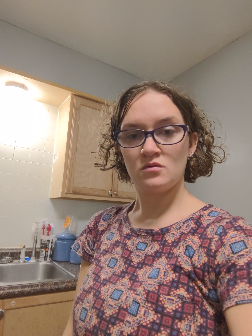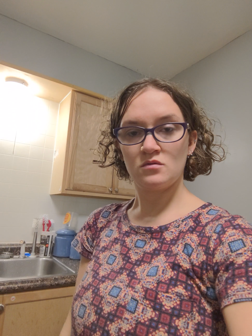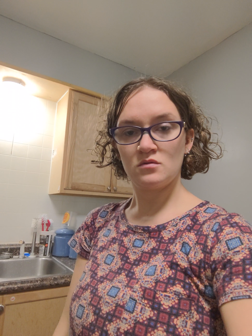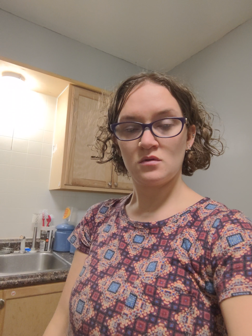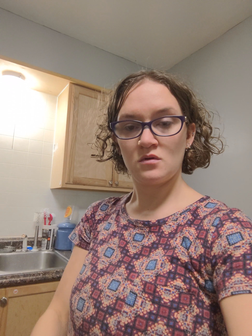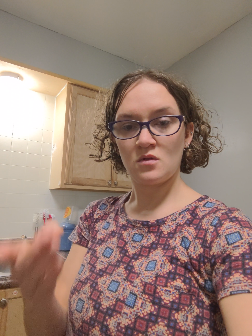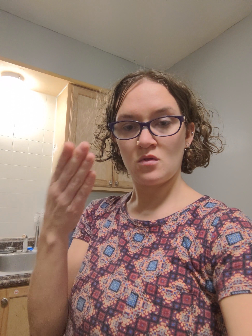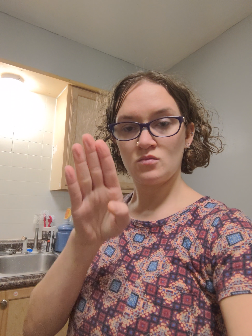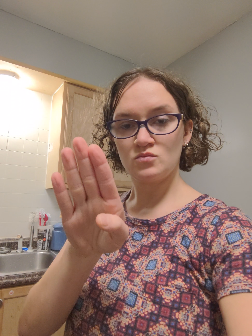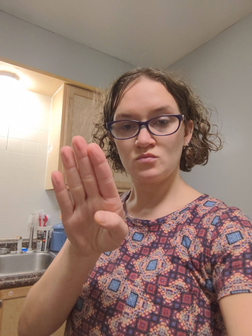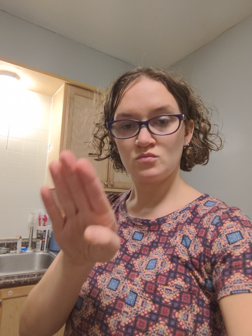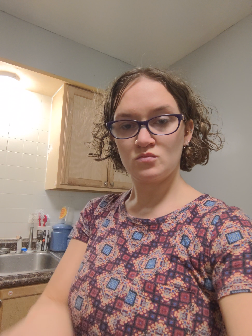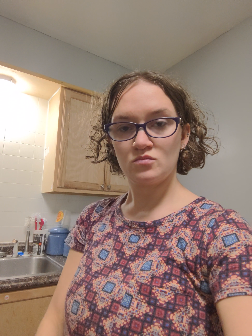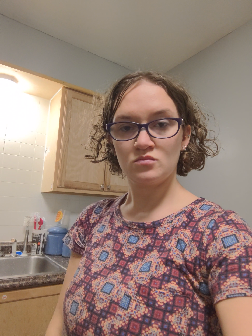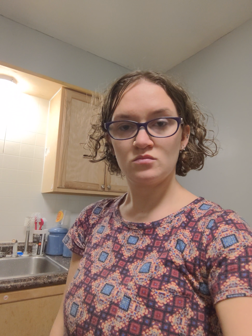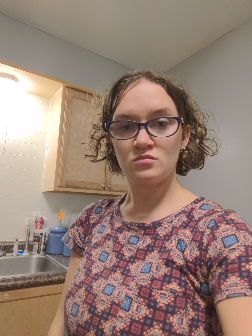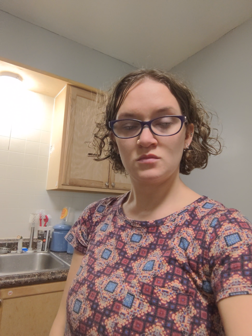close